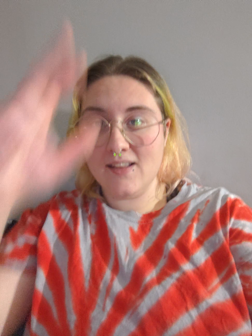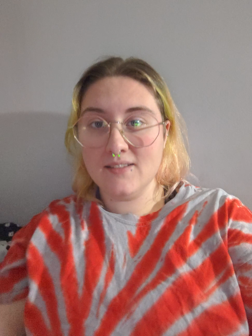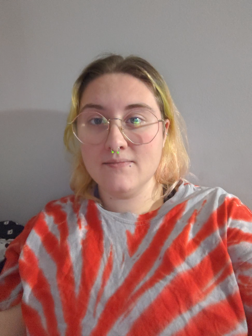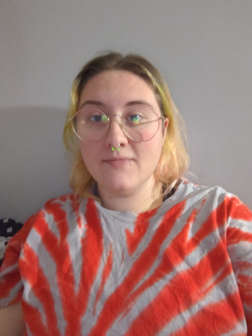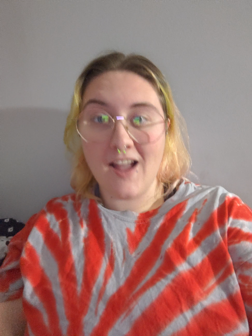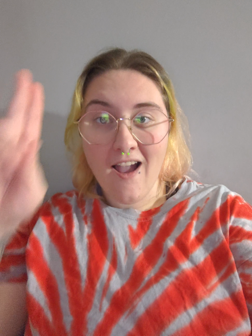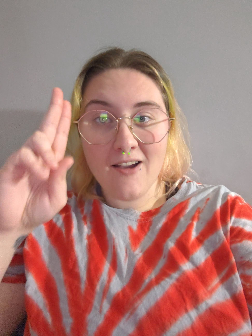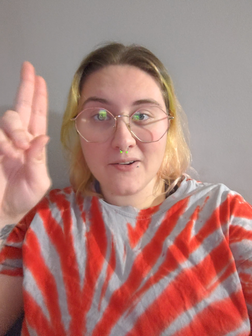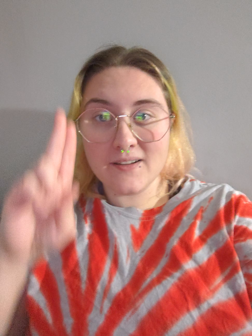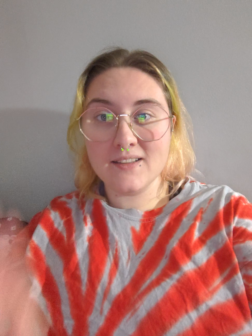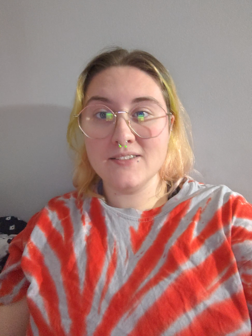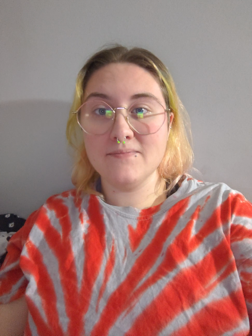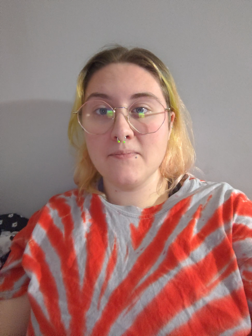uncle